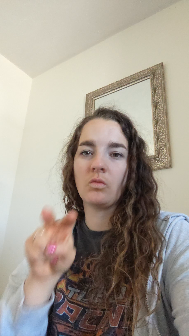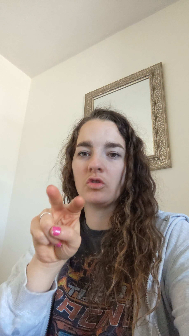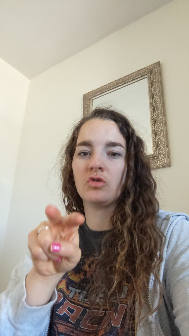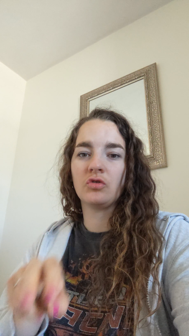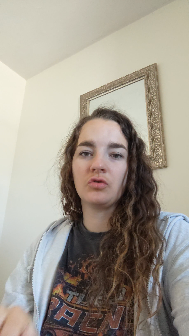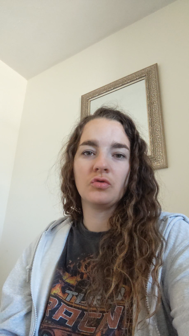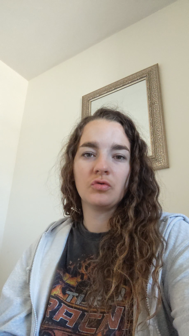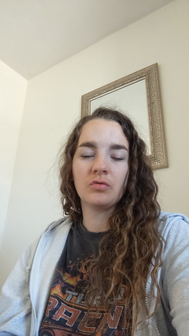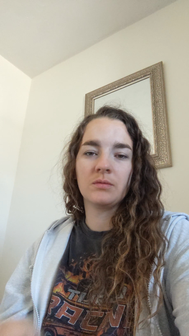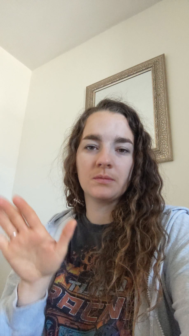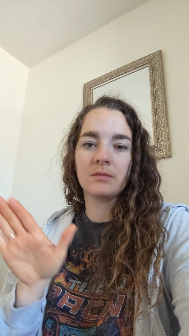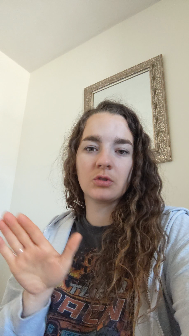penguin